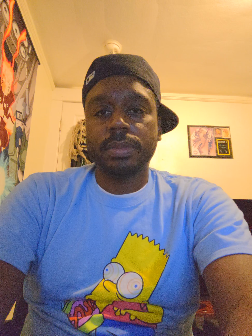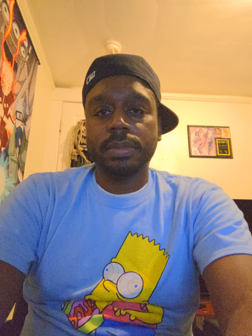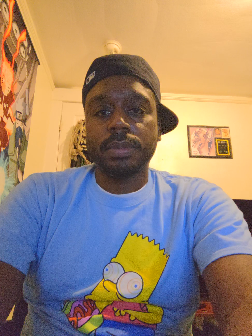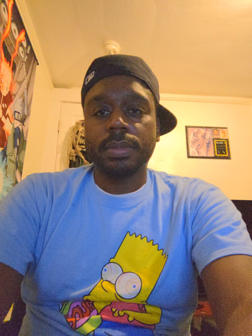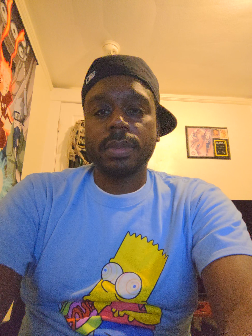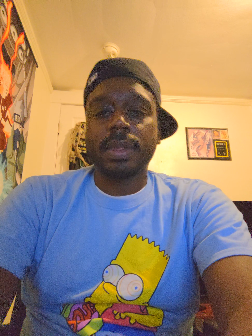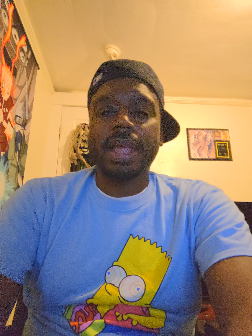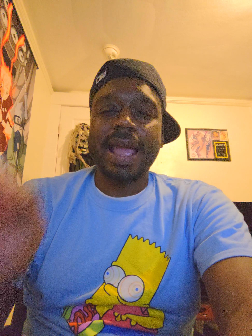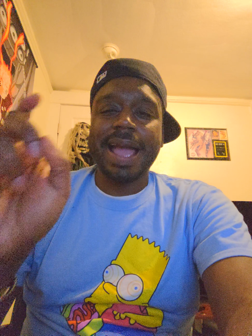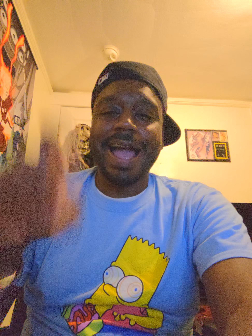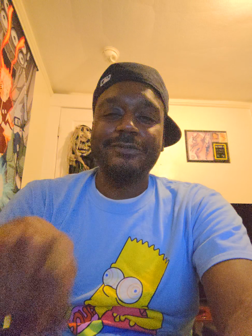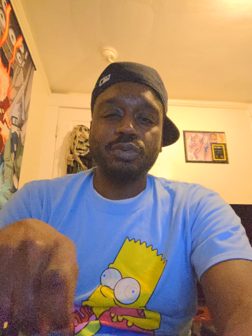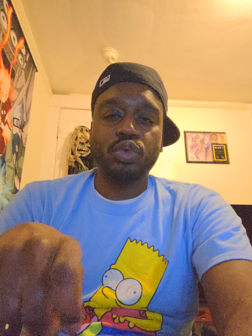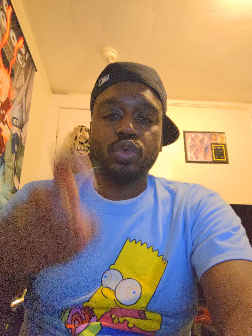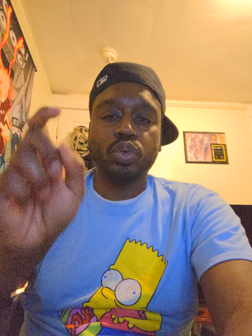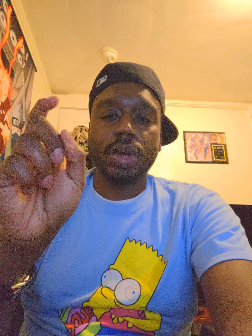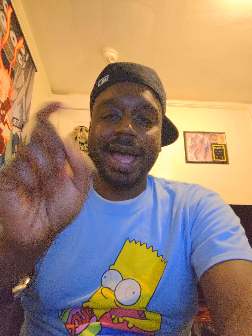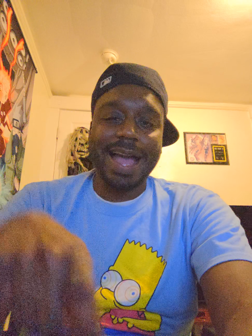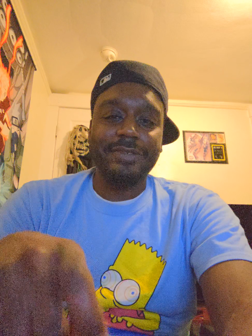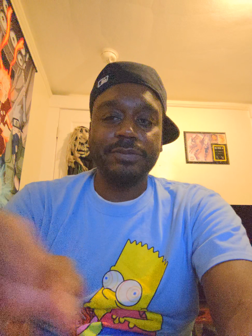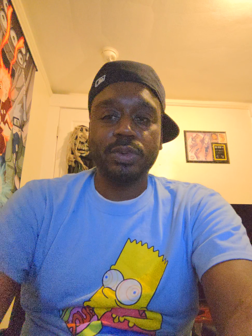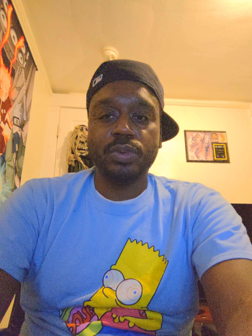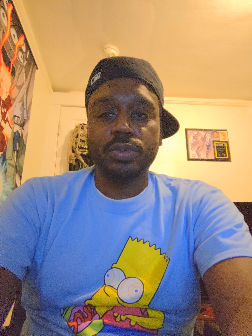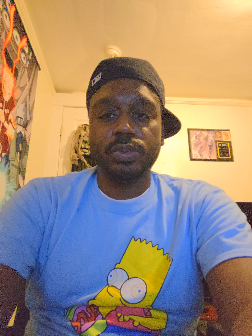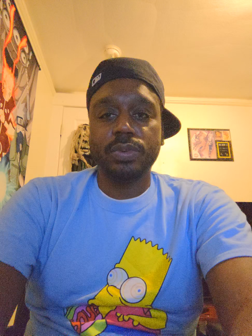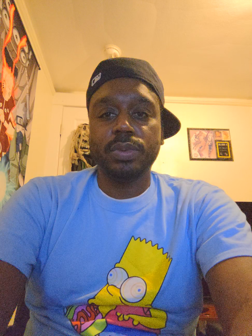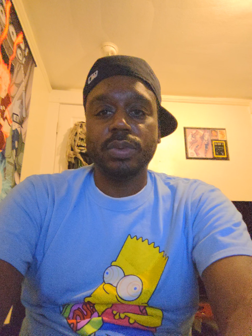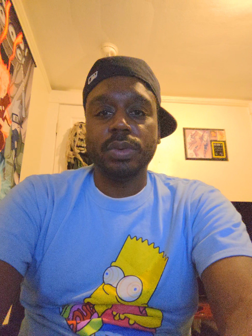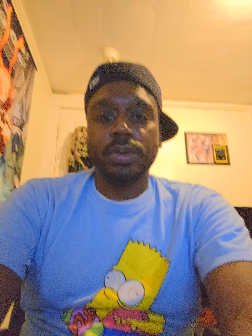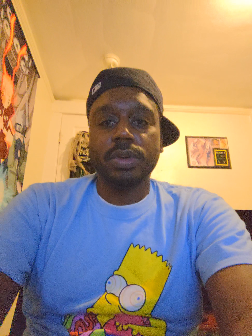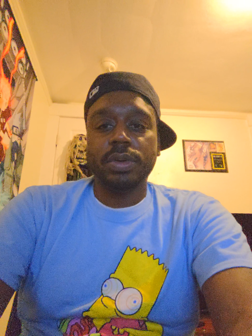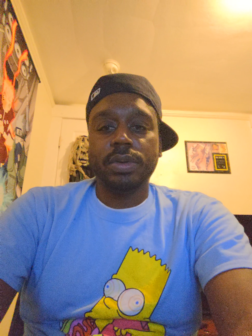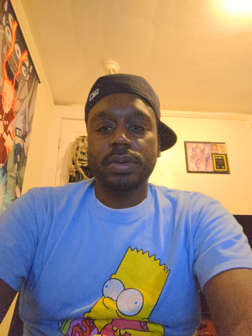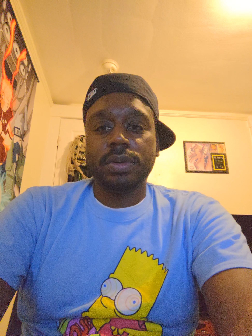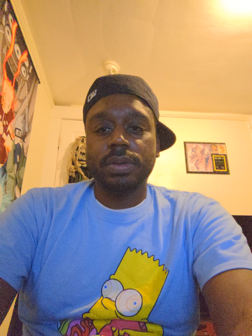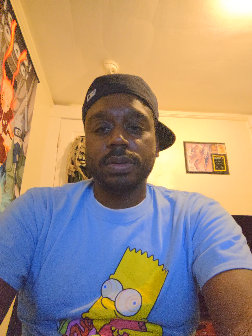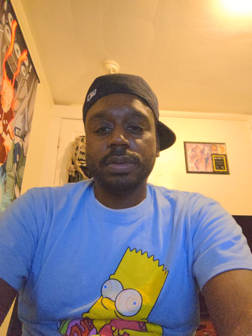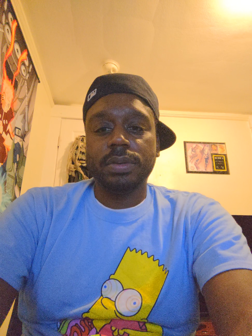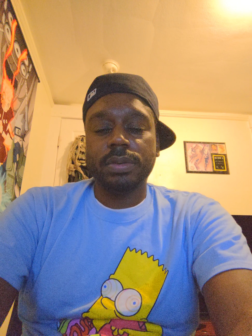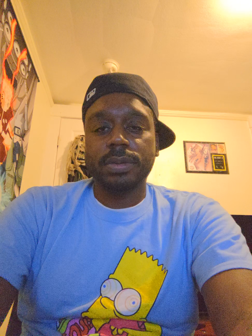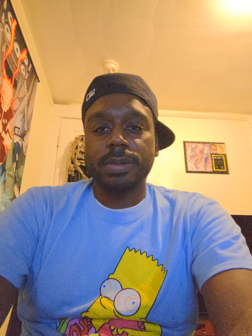have to